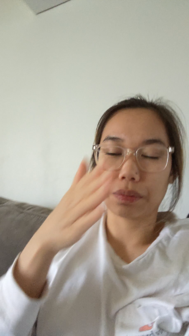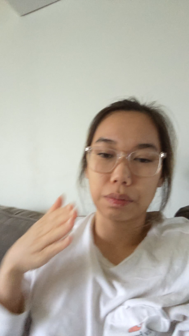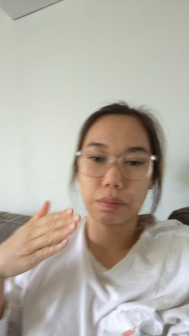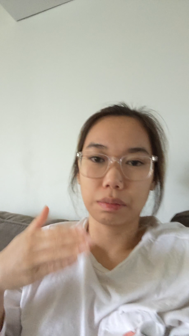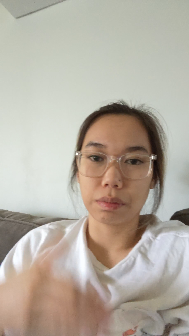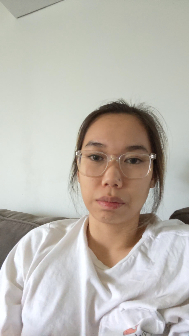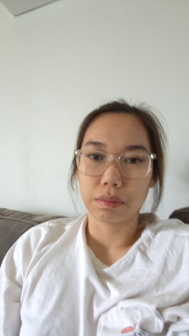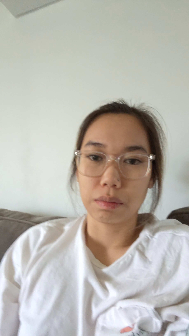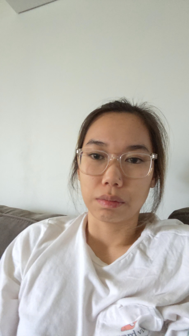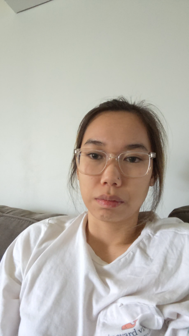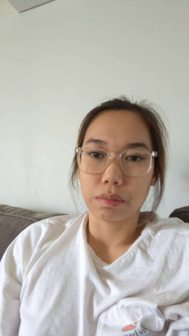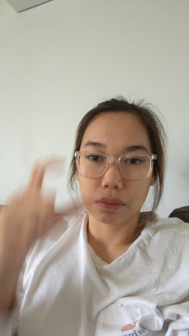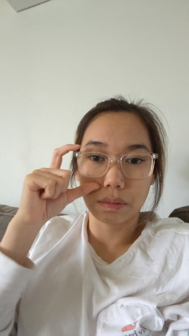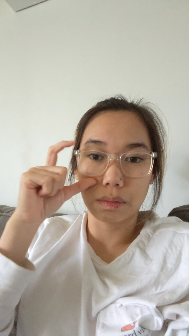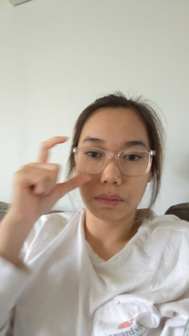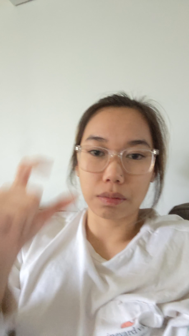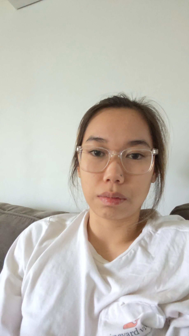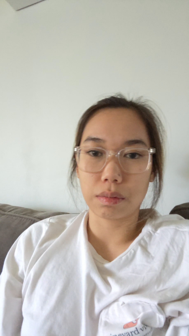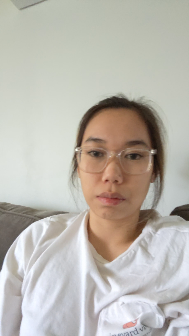glasses